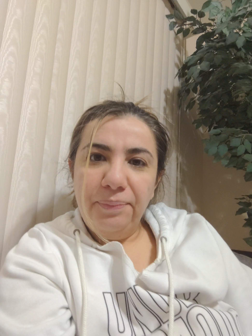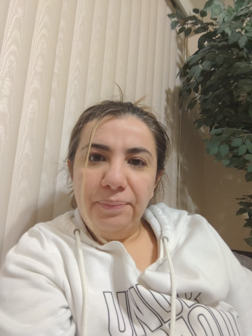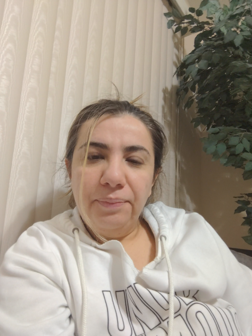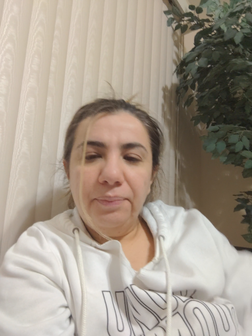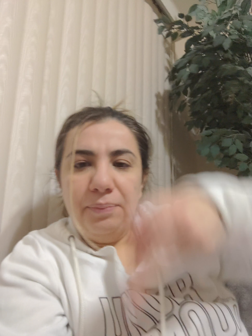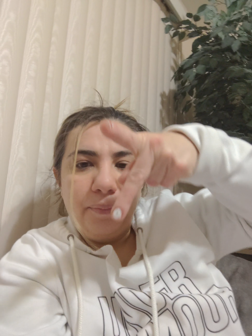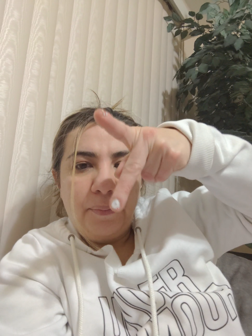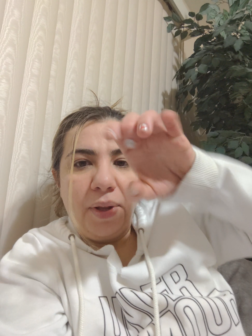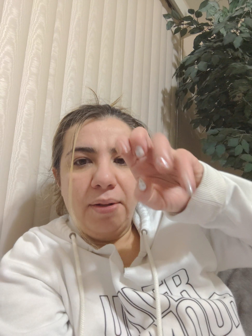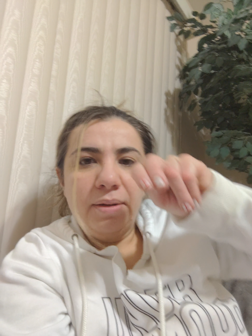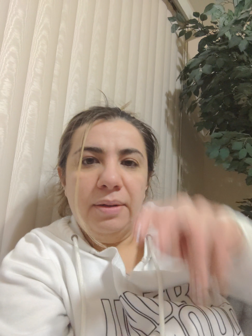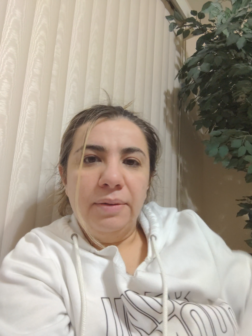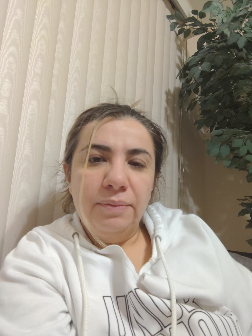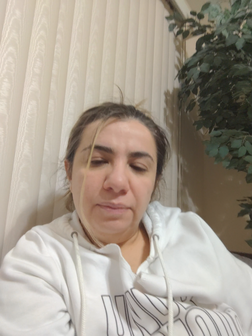pen